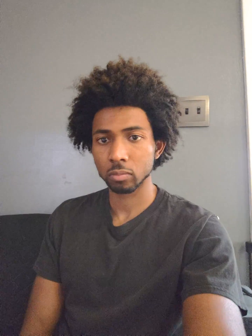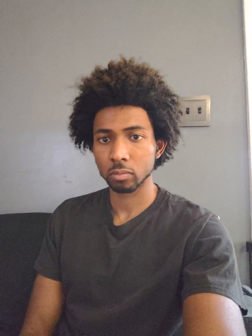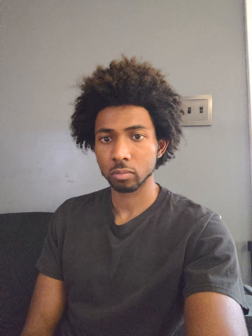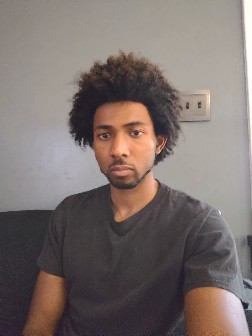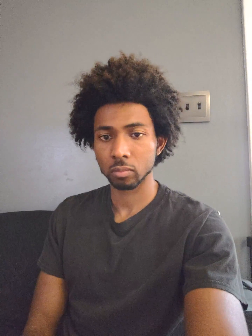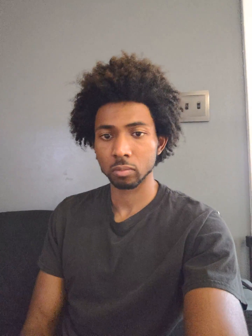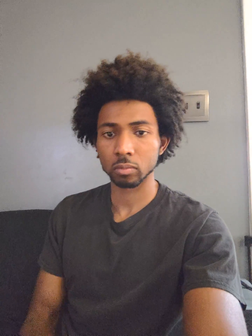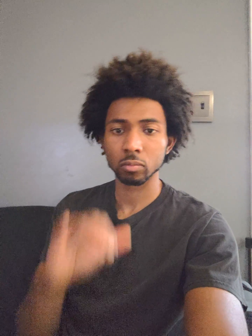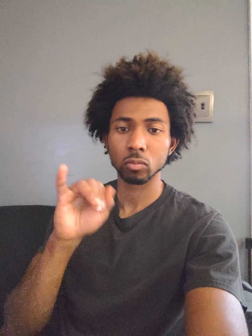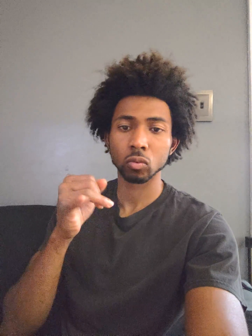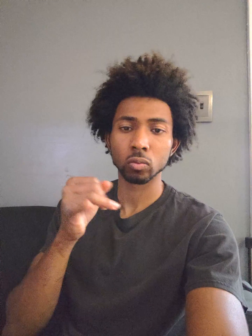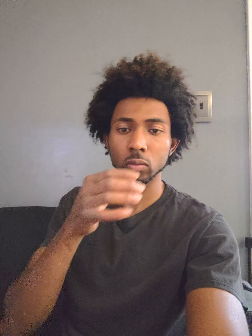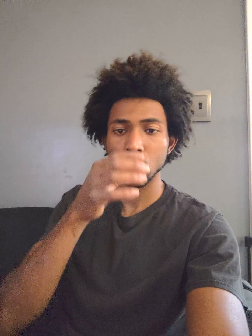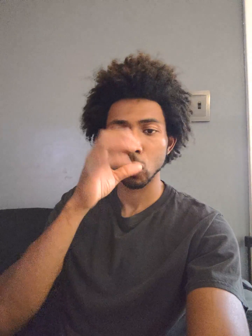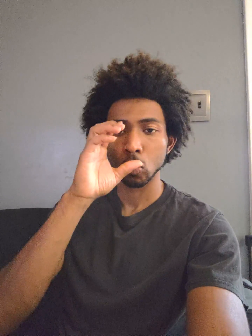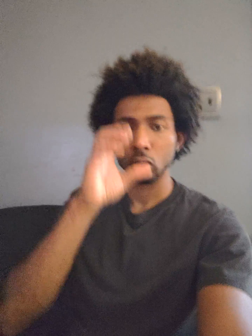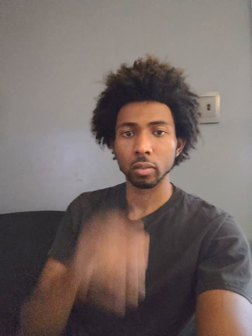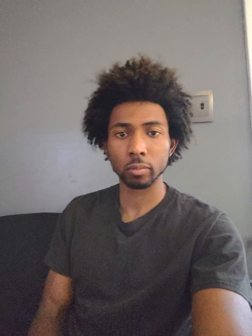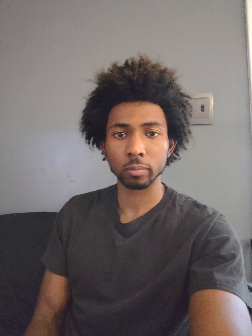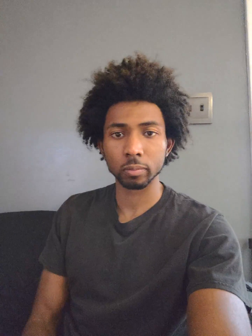juice